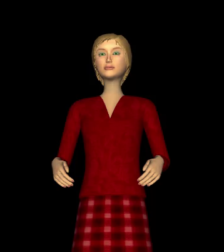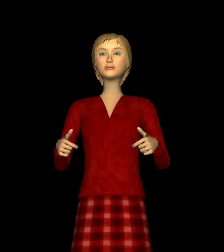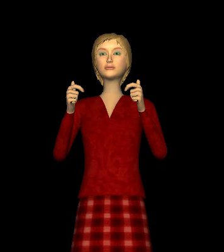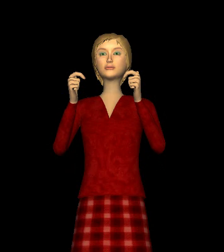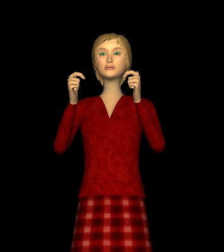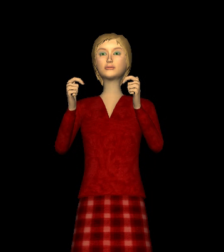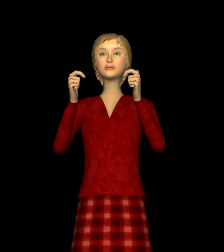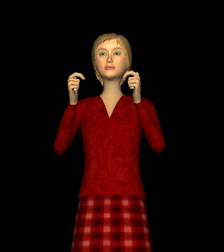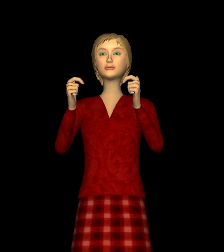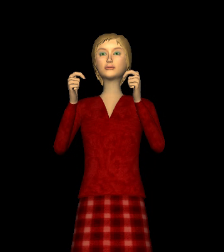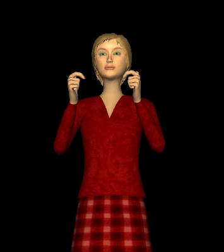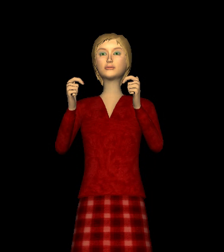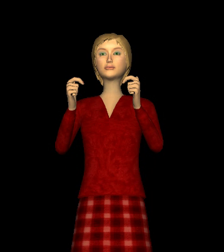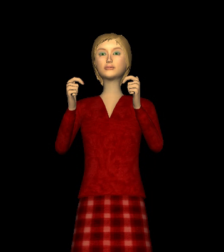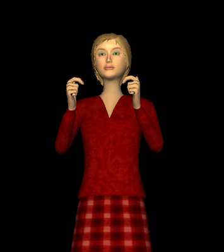محظوظ